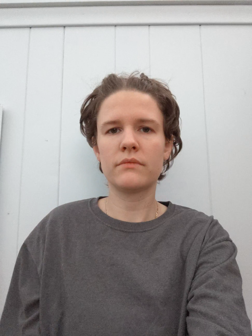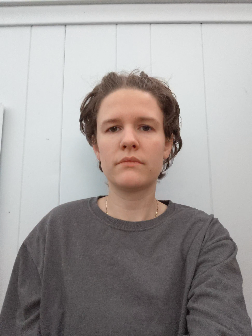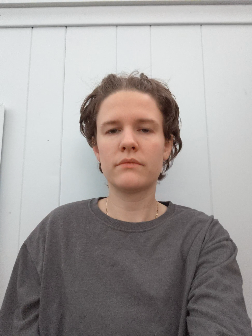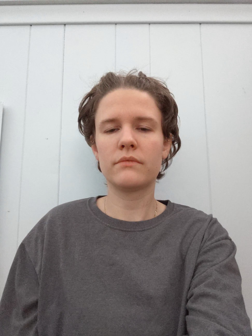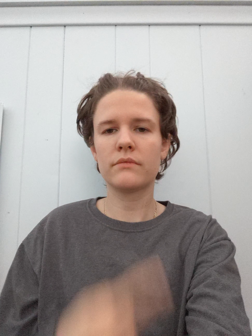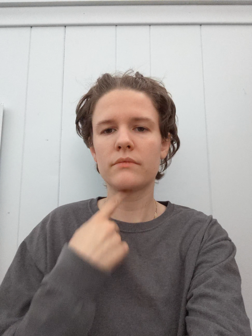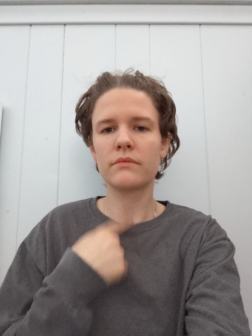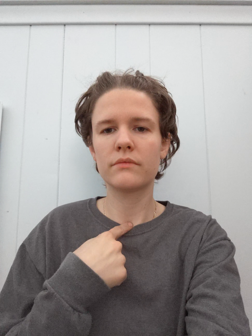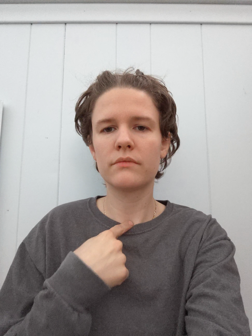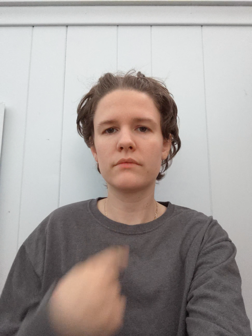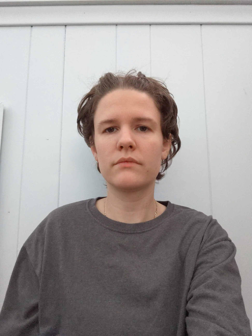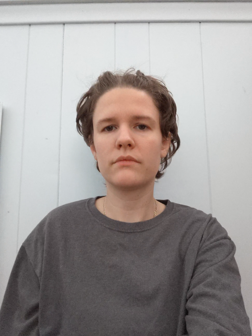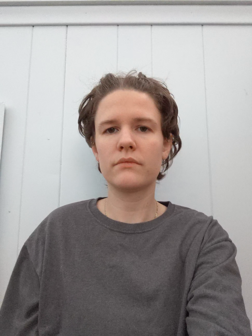thirsty